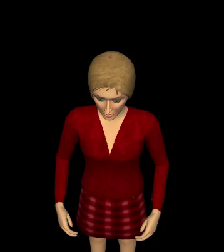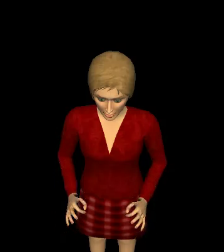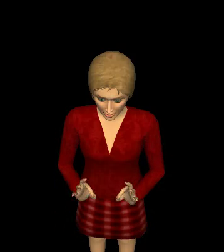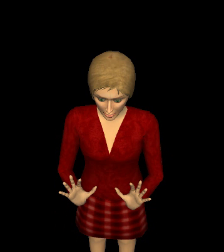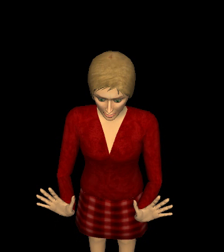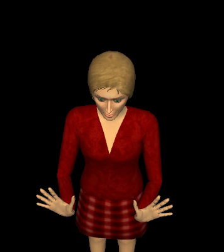وقت